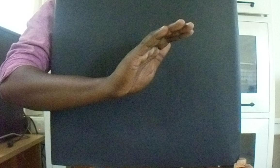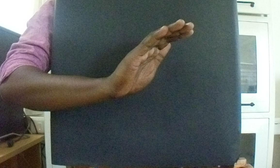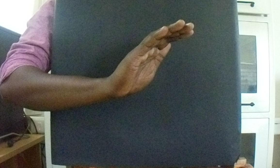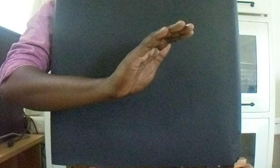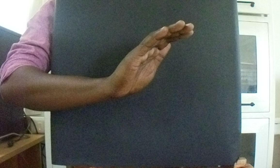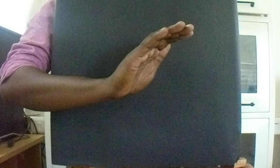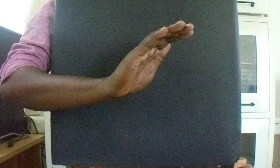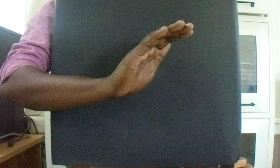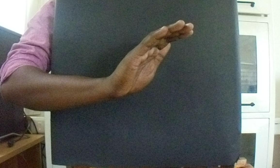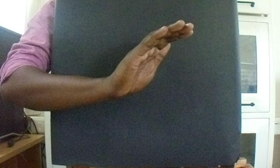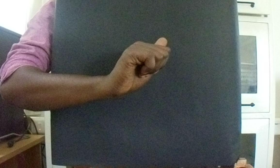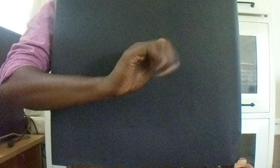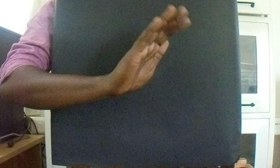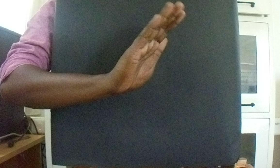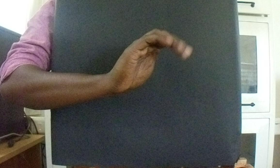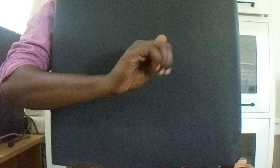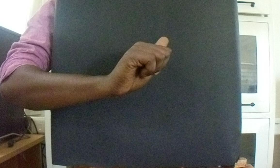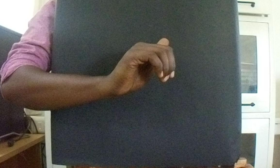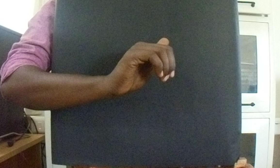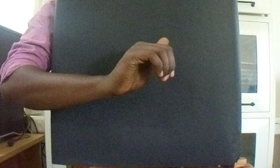call